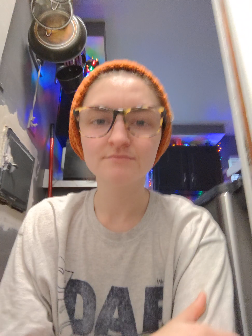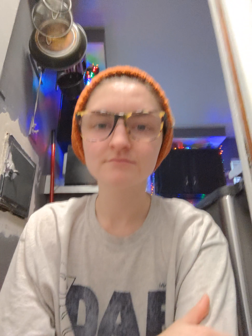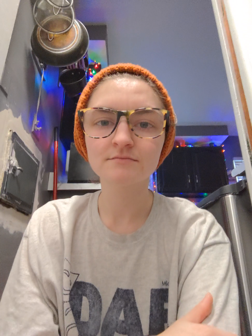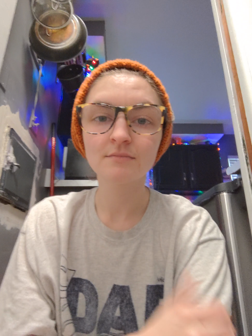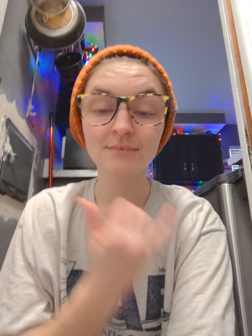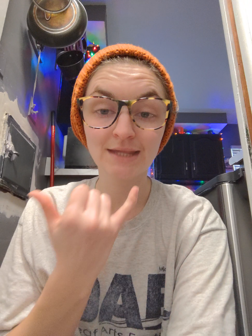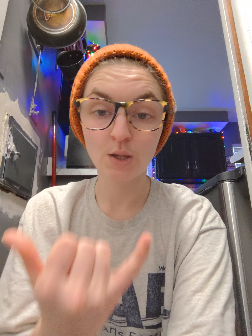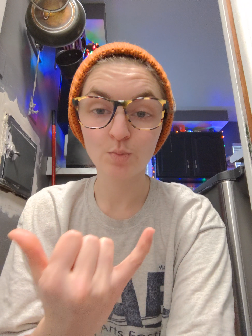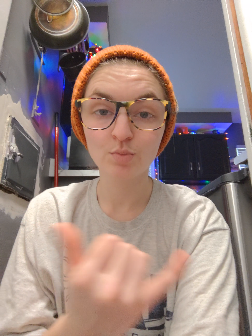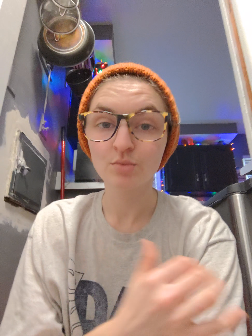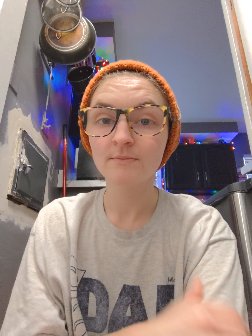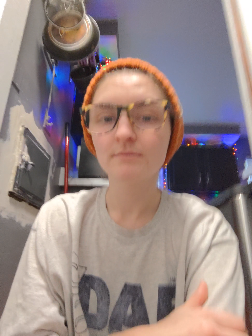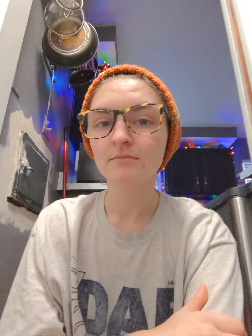now